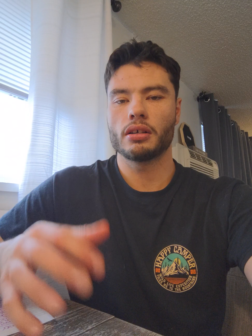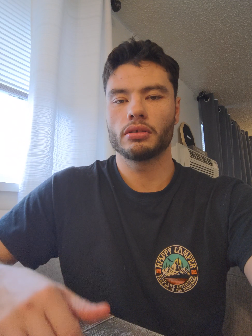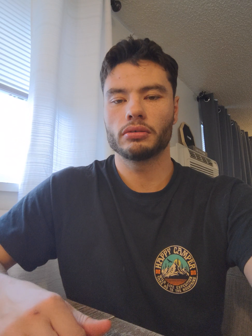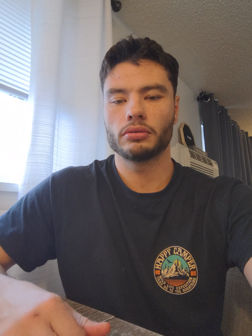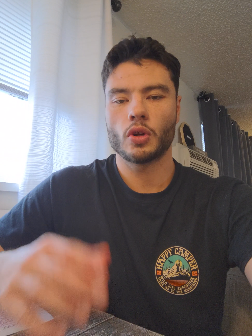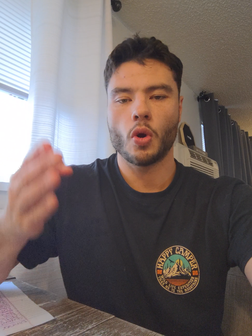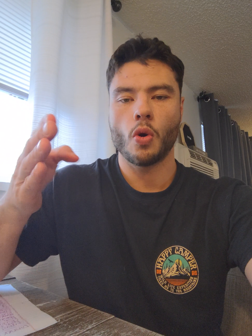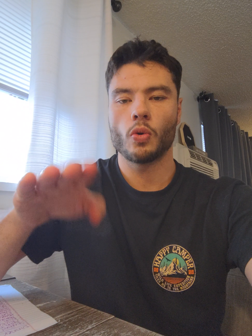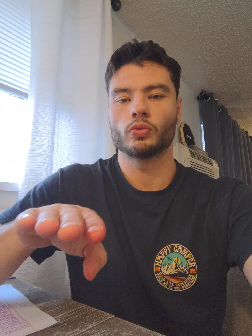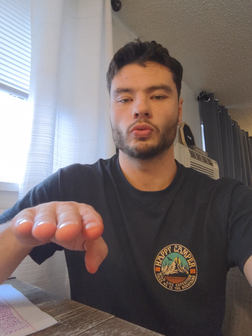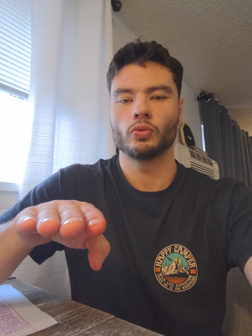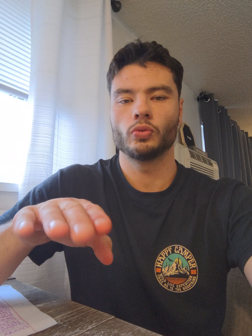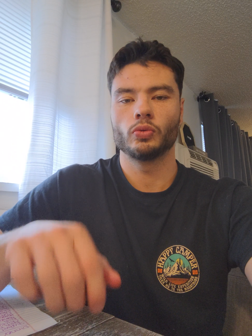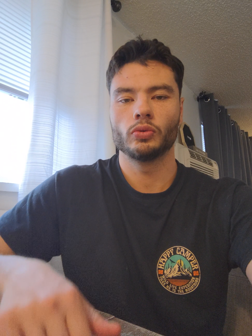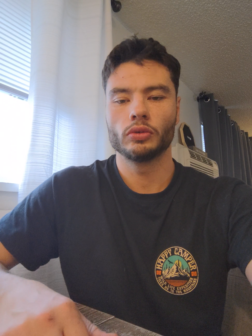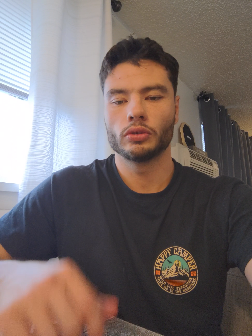close